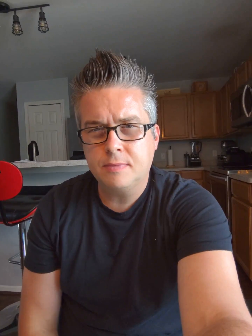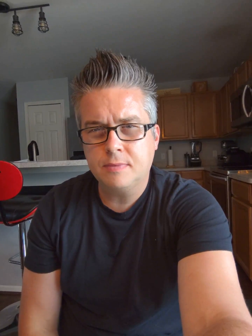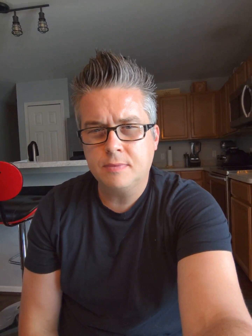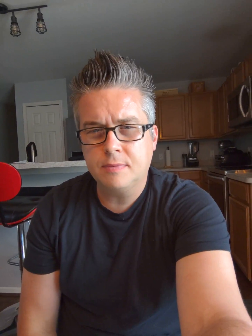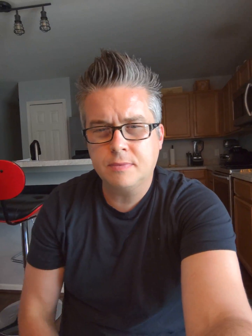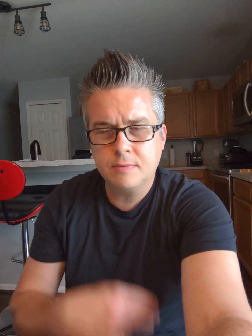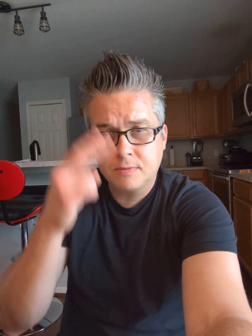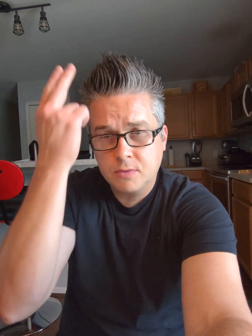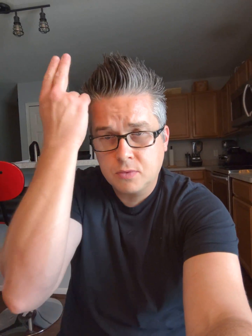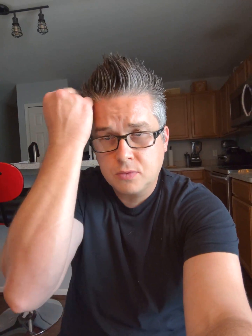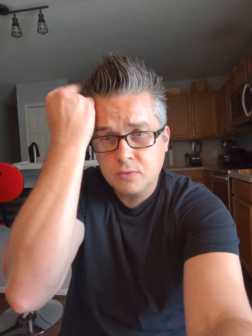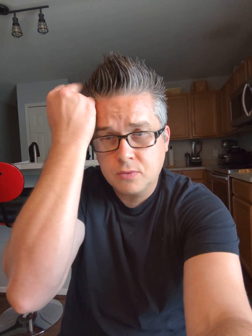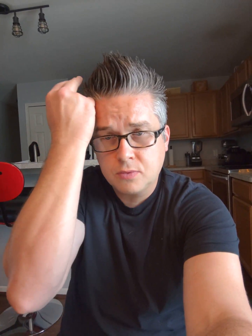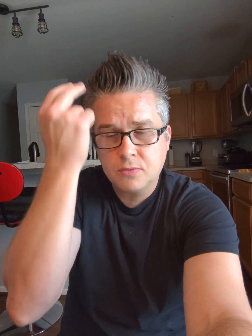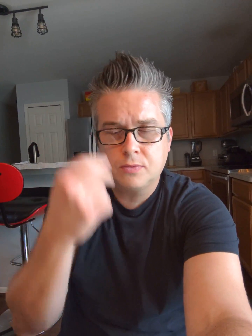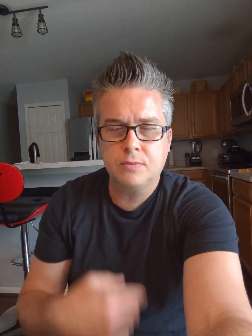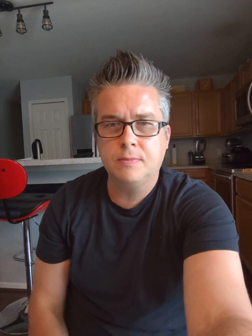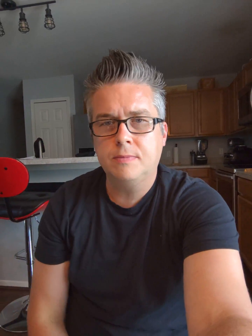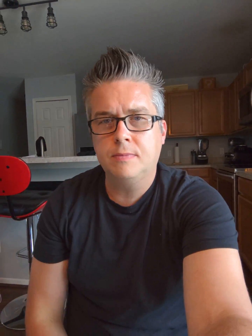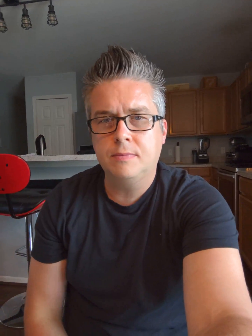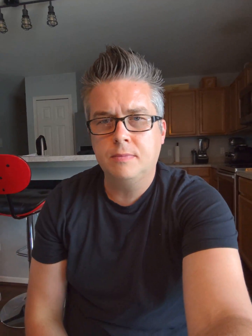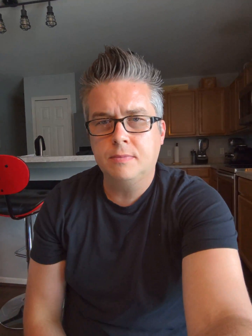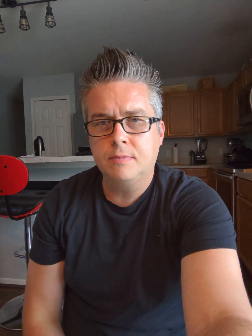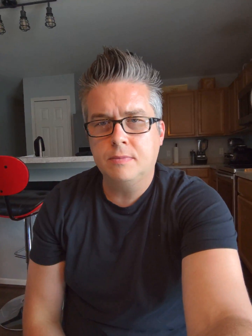rabbit